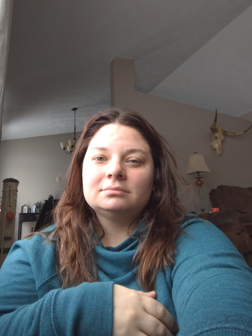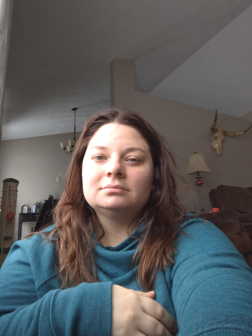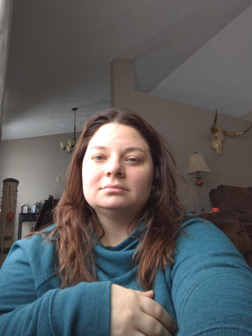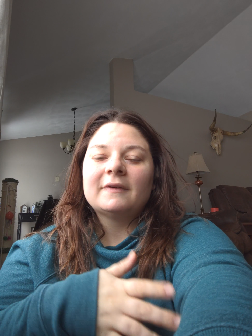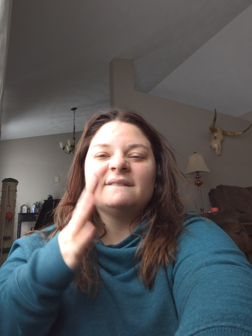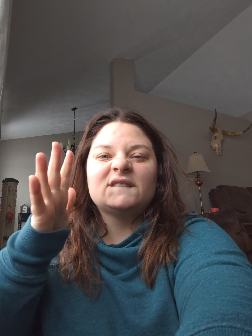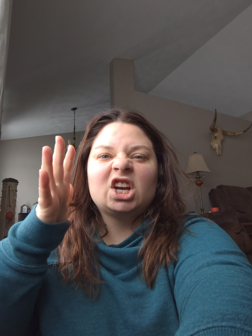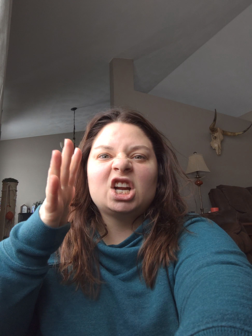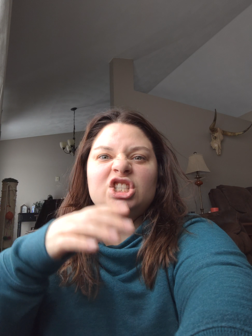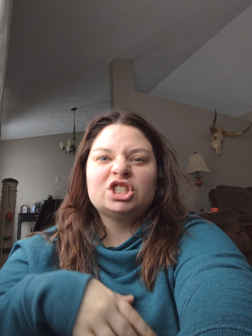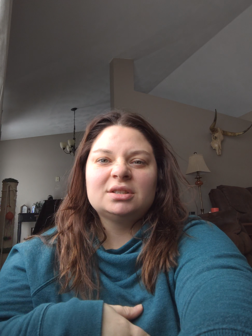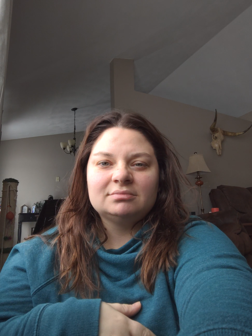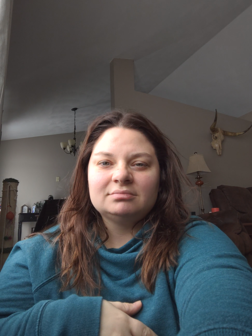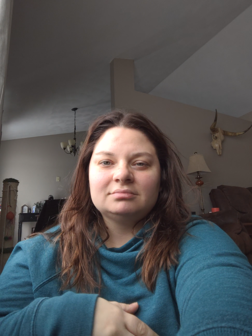finish